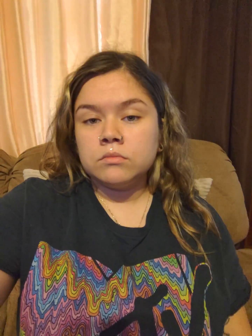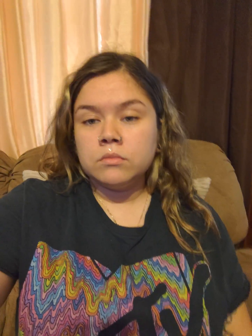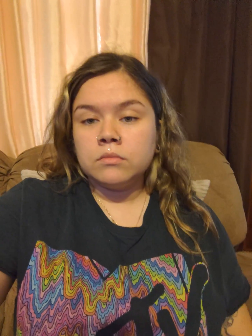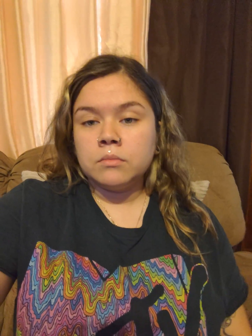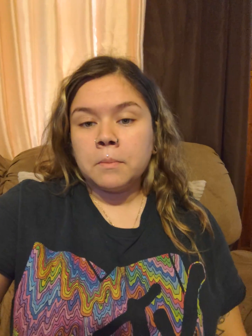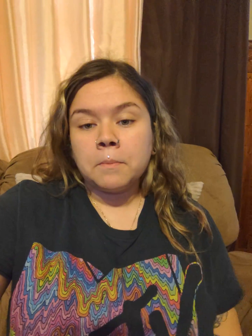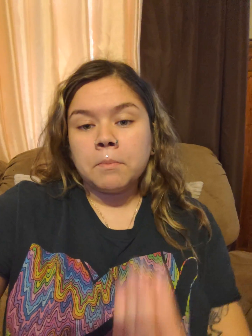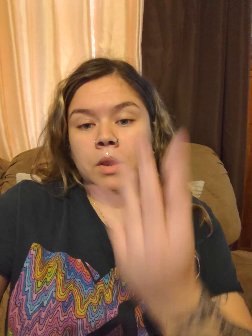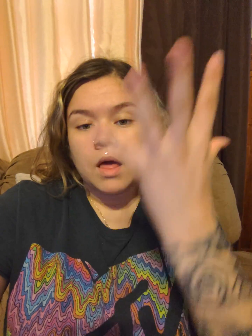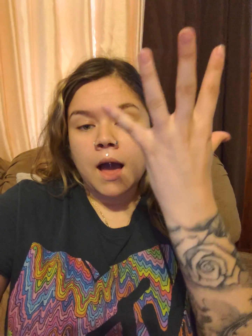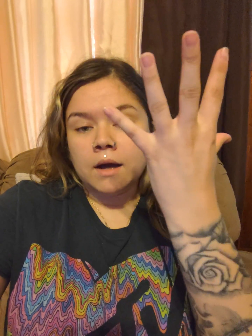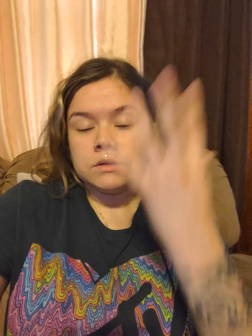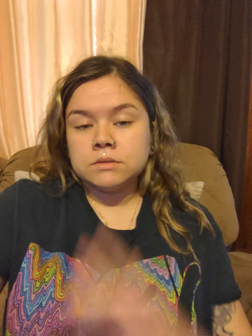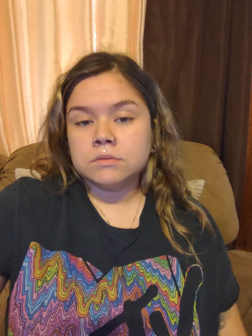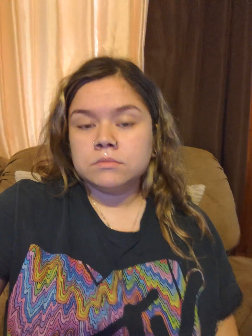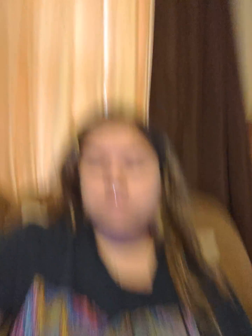plants